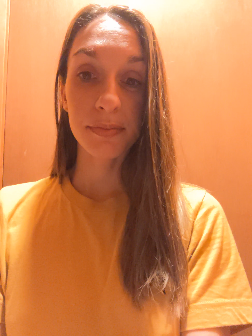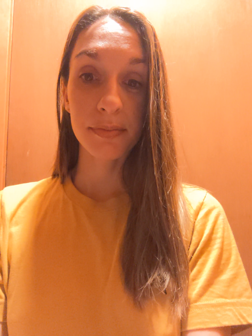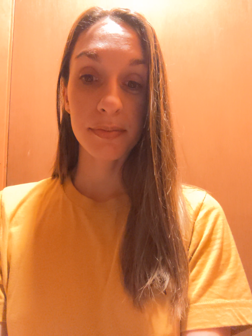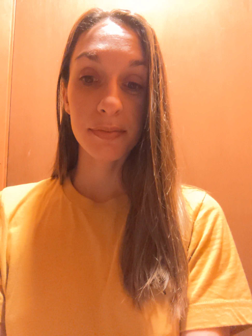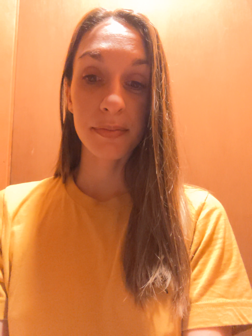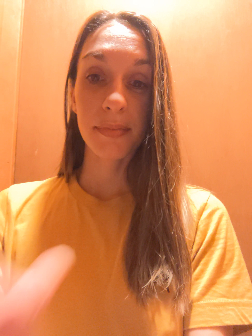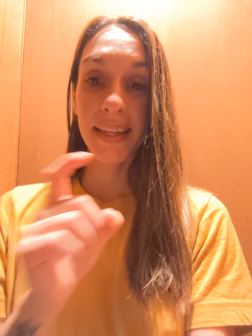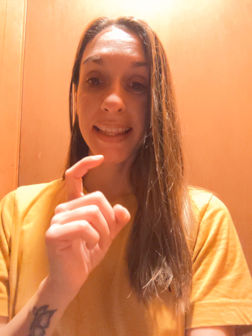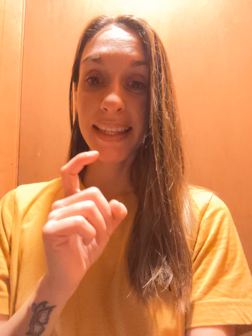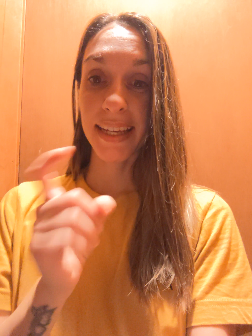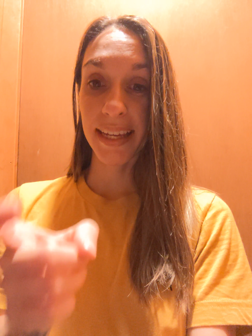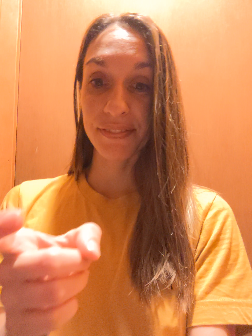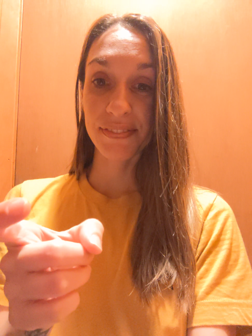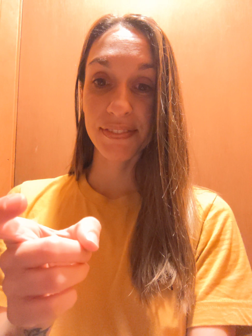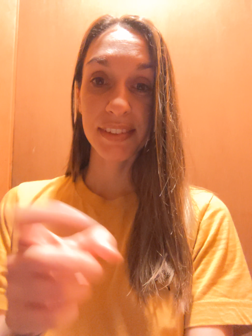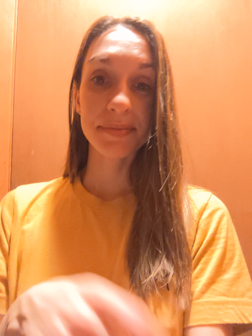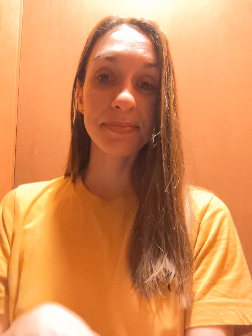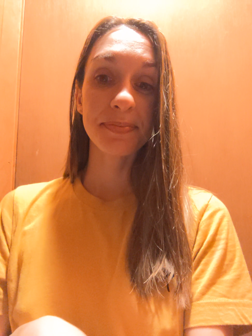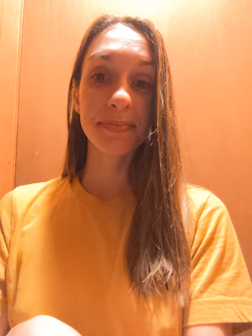gift